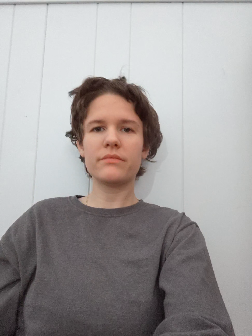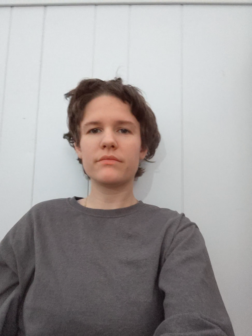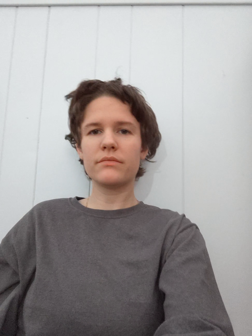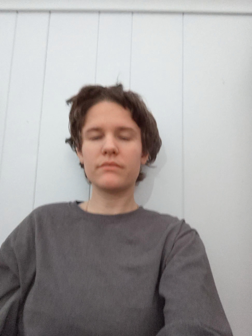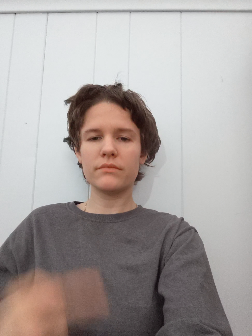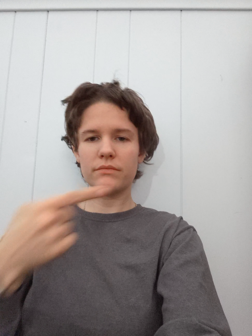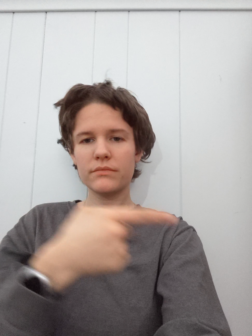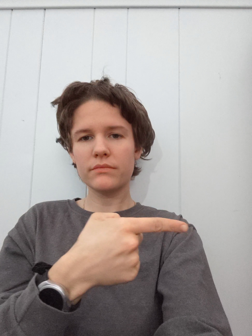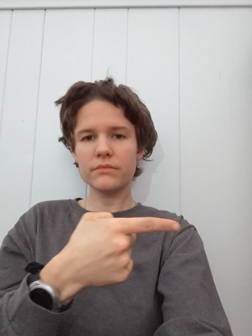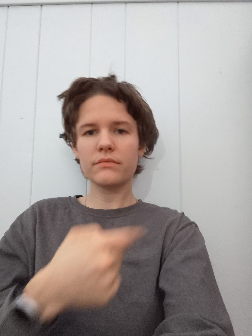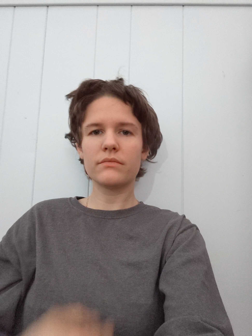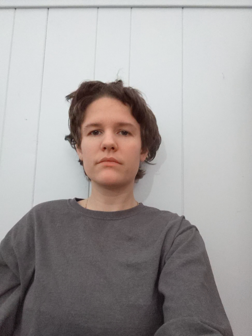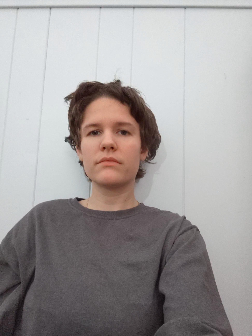he/she/it